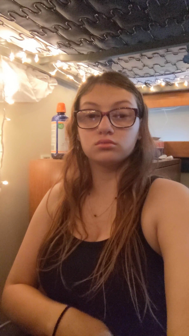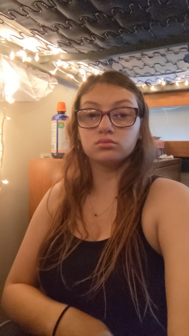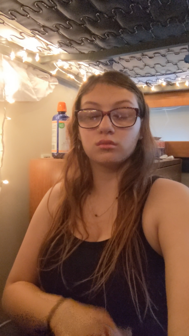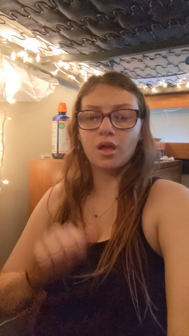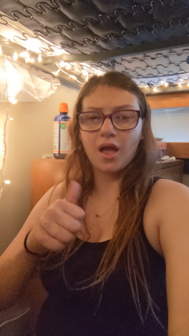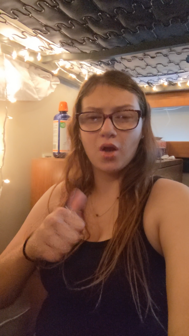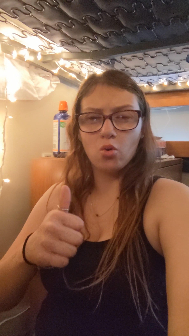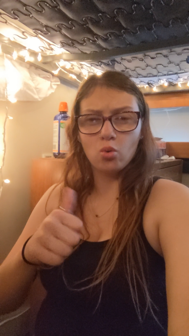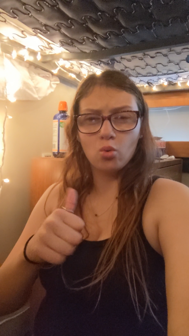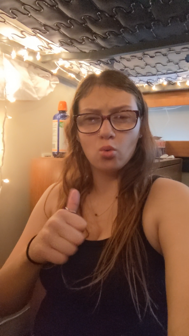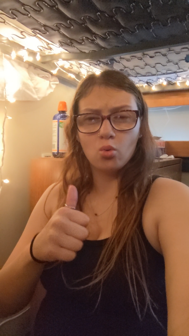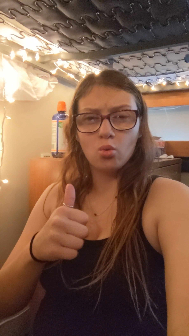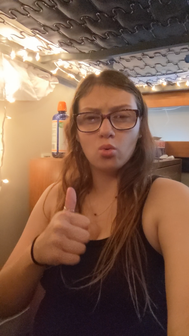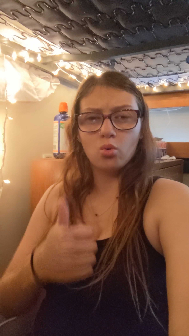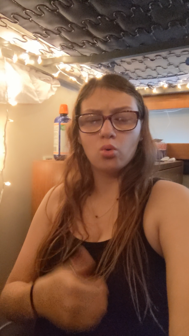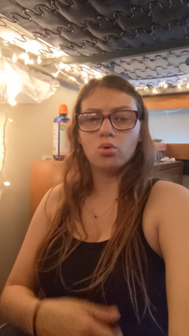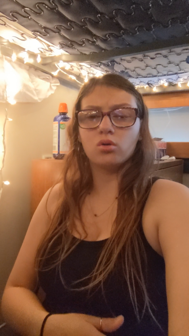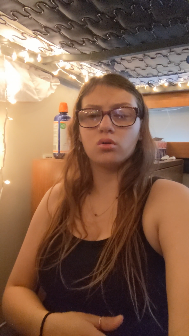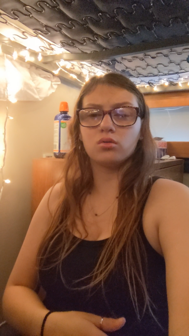how